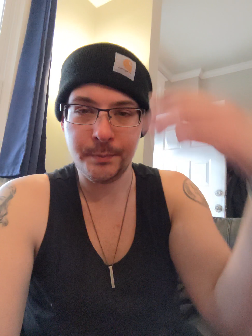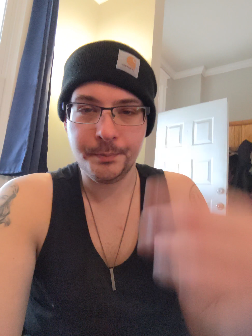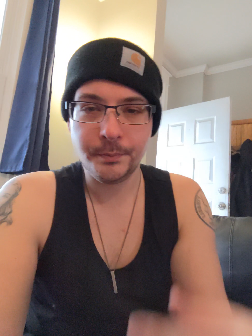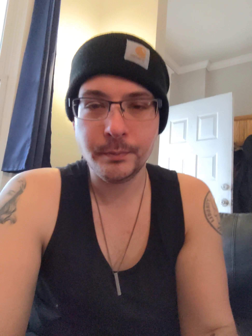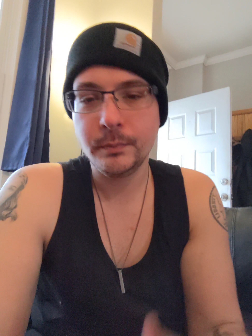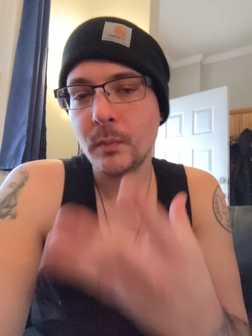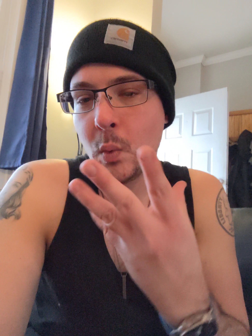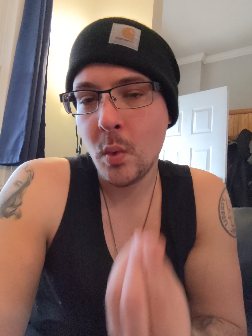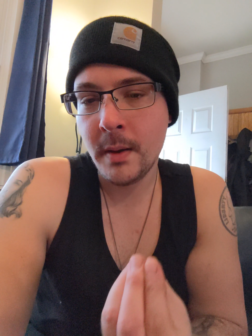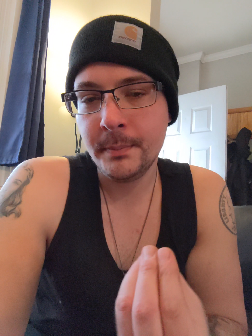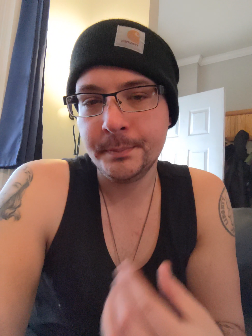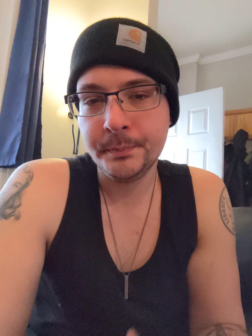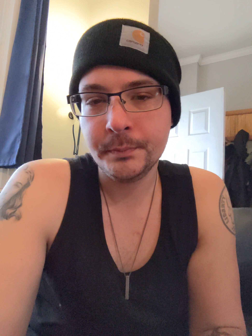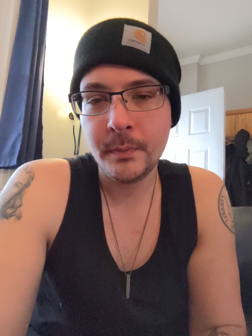wet